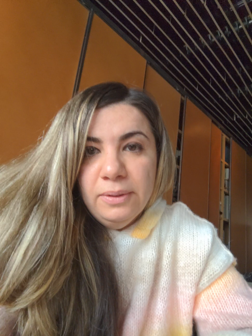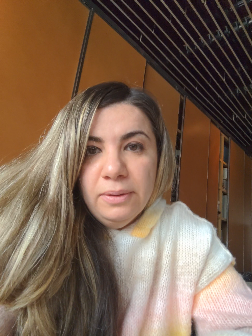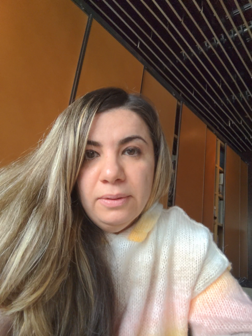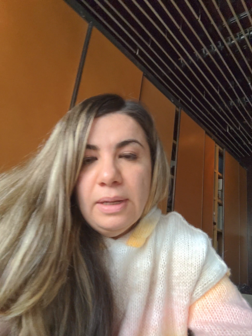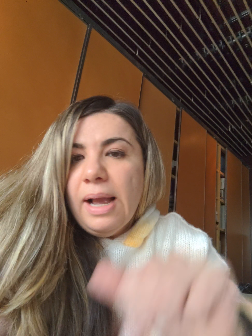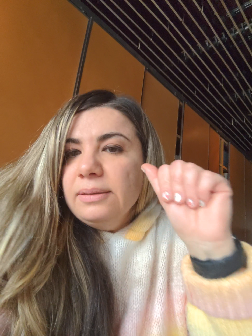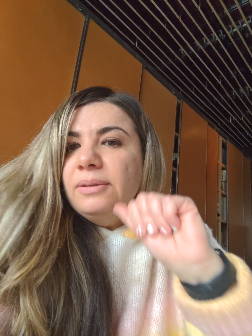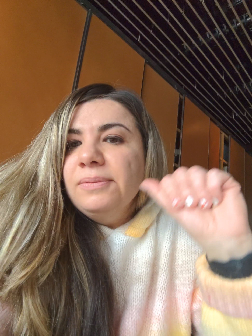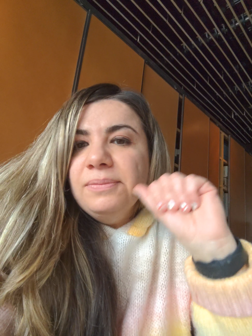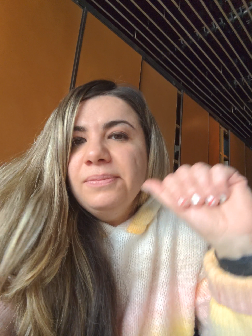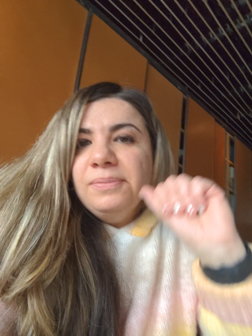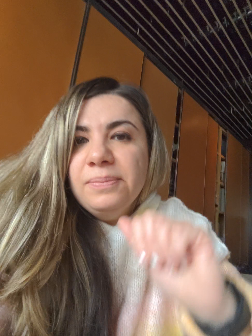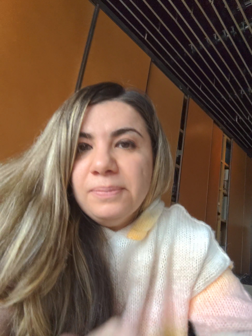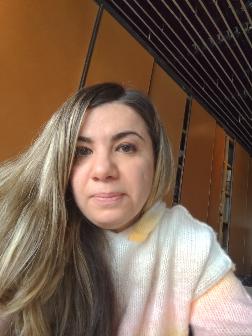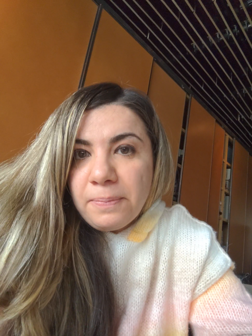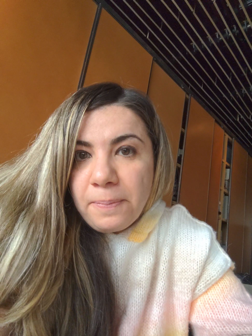aunt